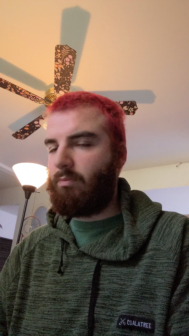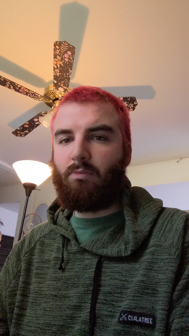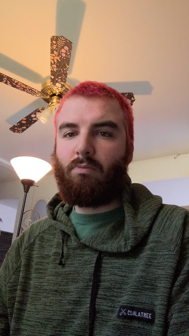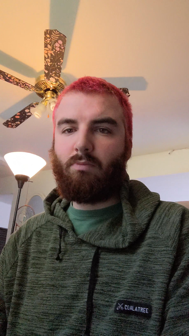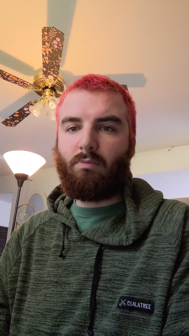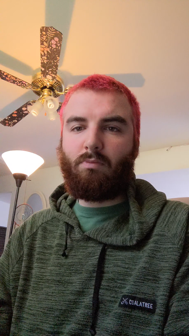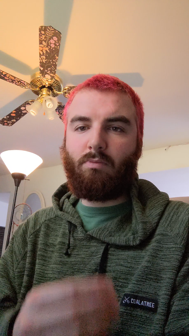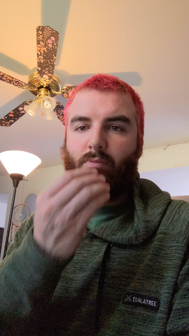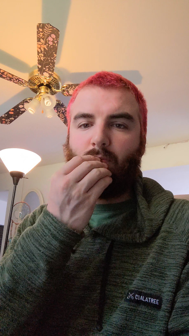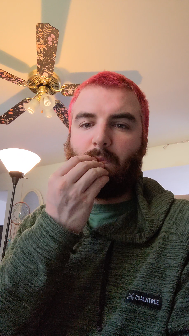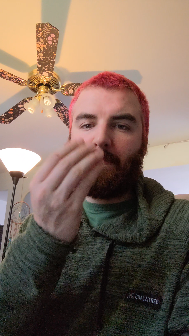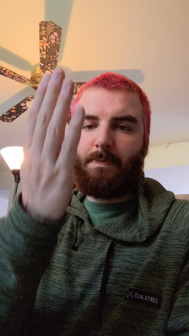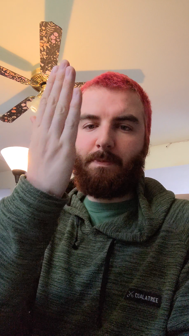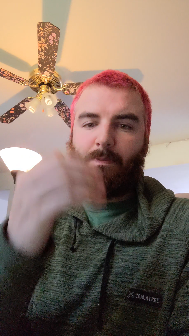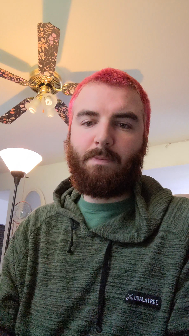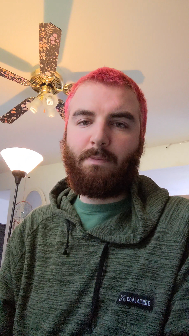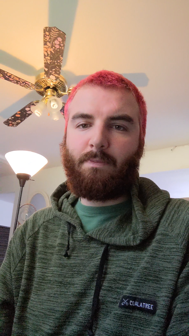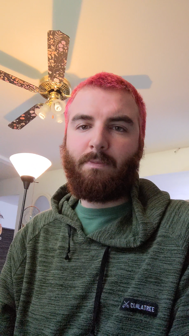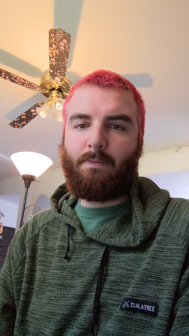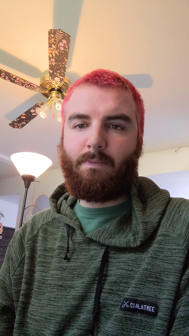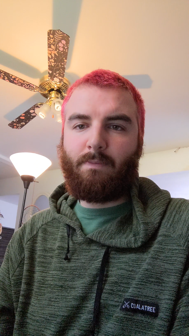breakfast